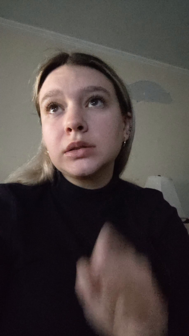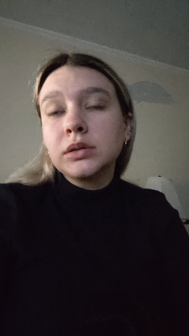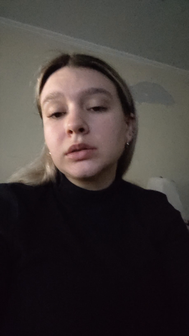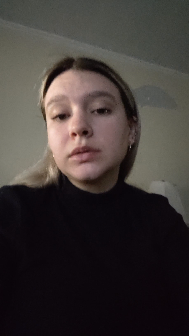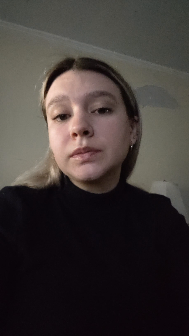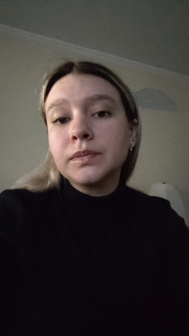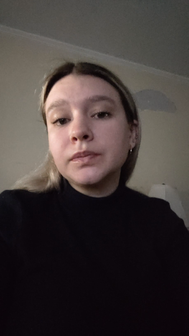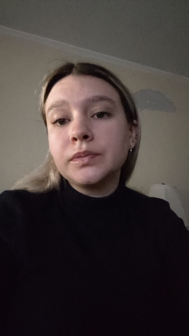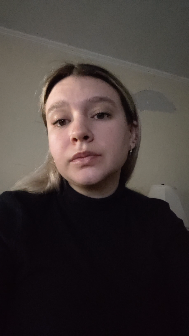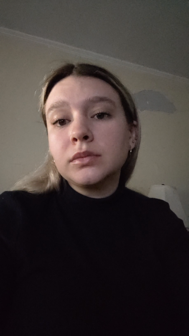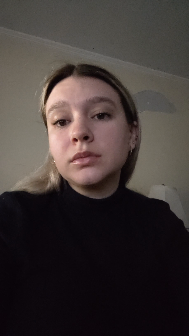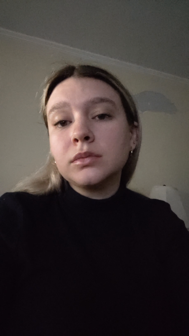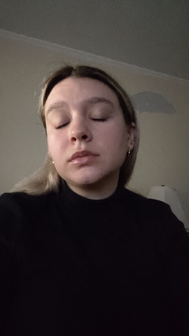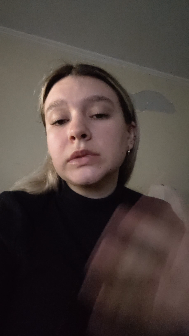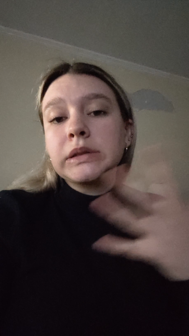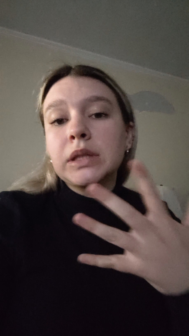scared